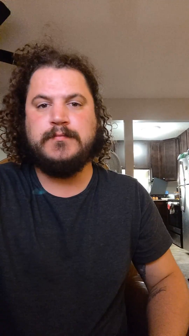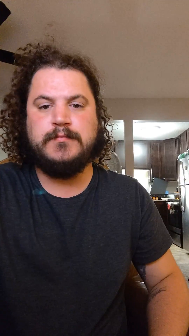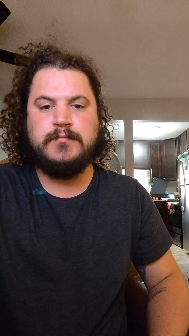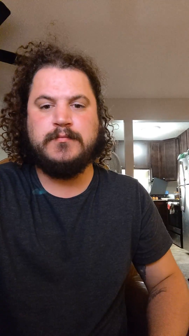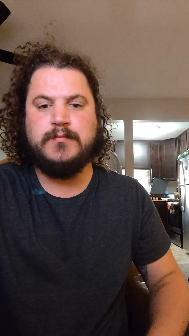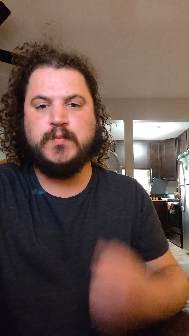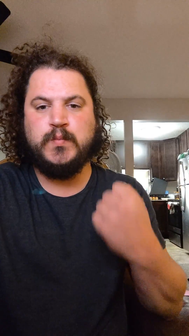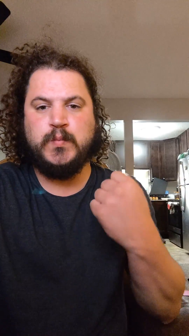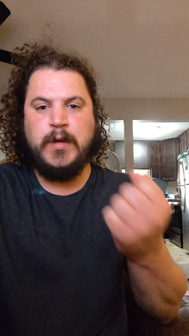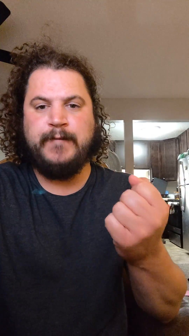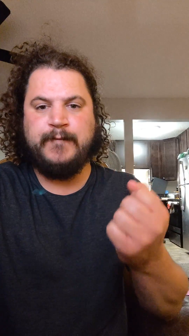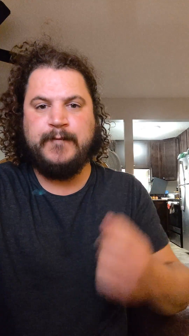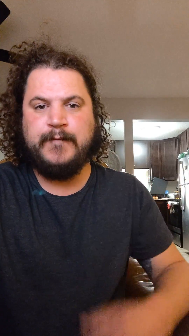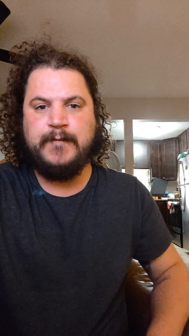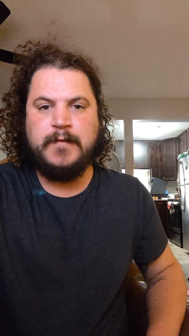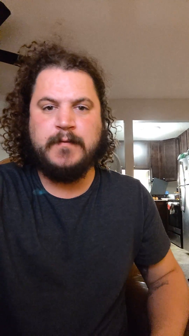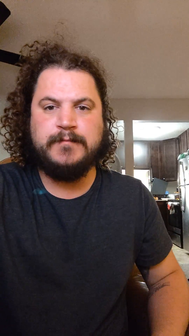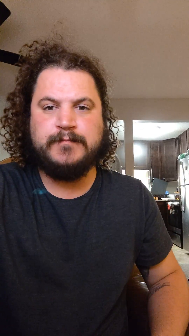drive